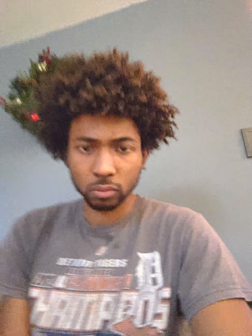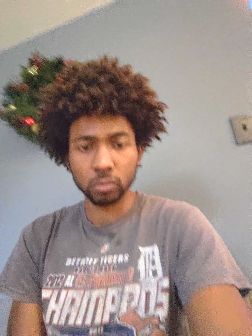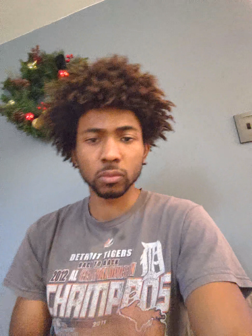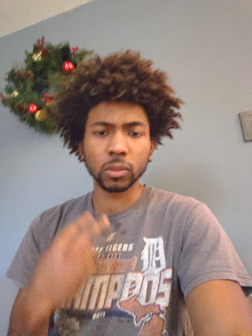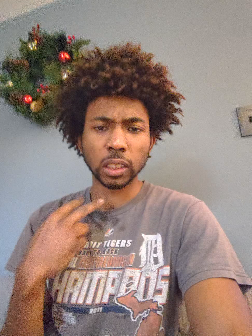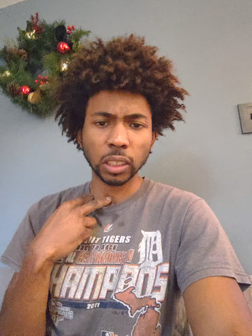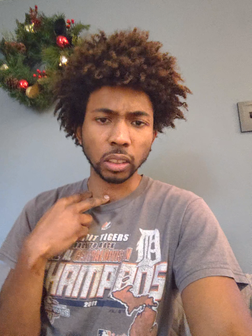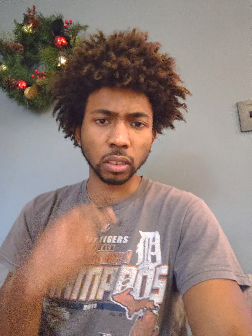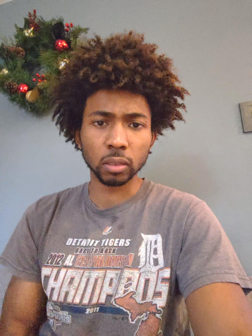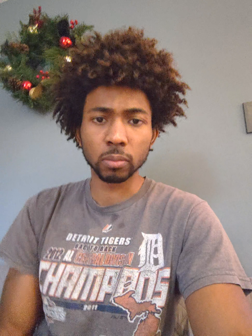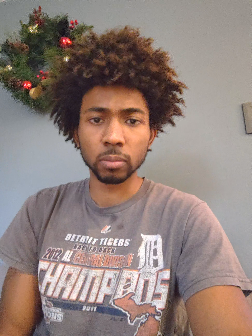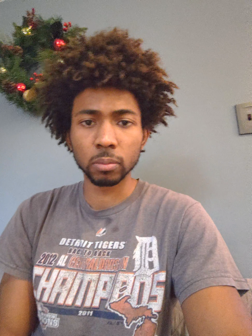stuck